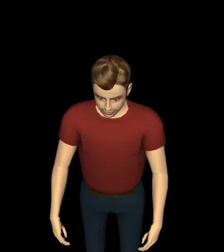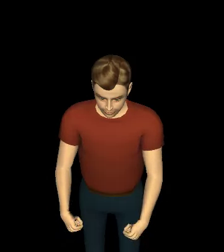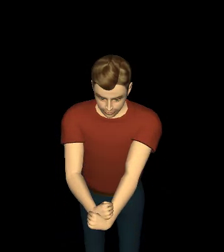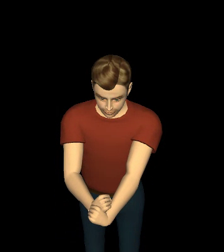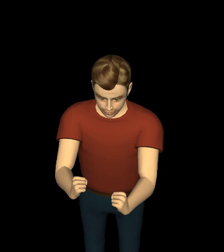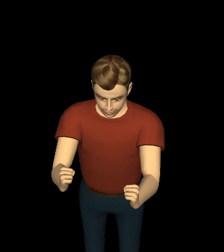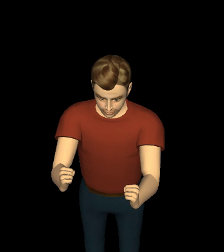قنبلة